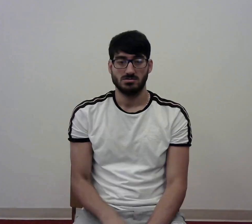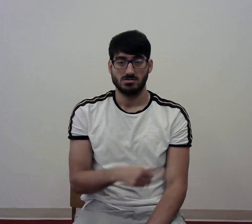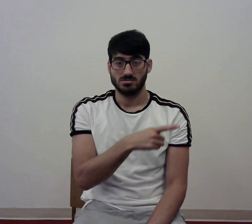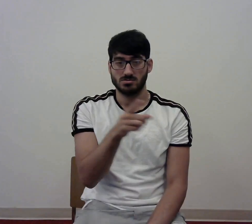siz